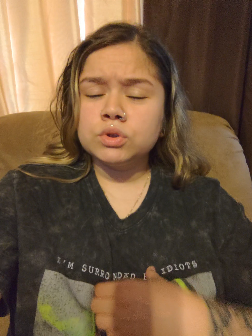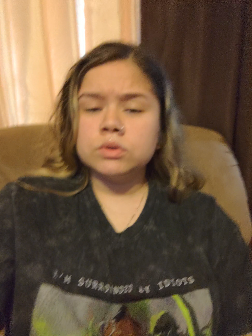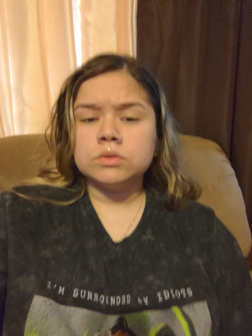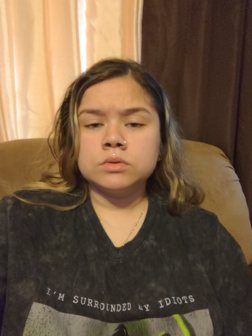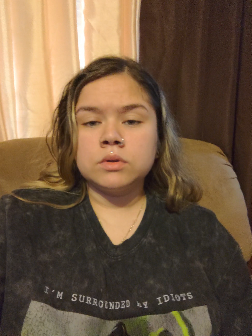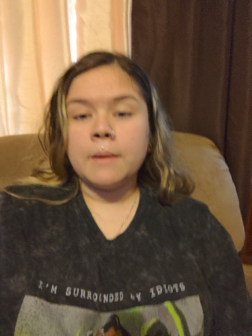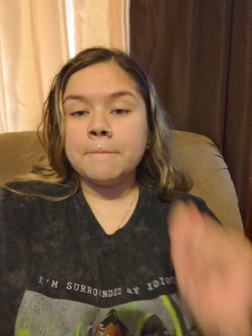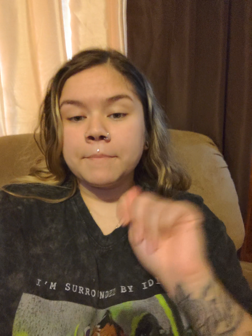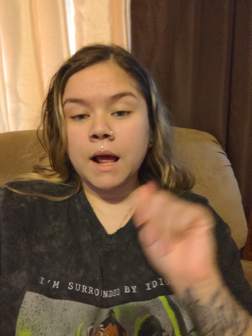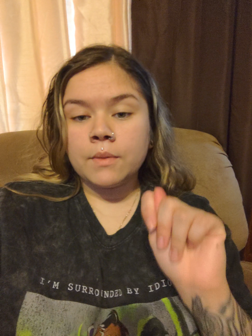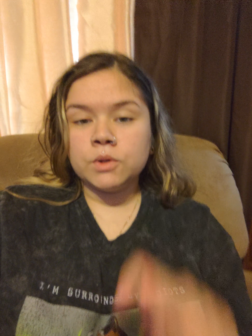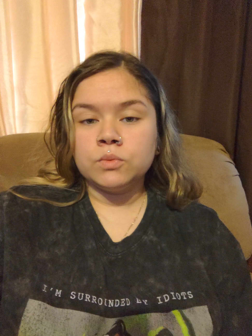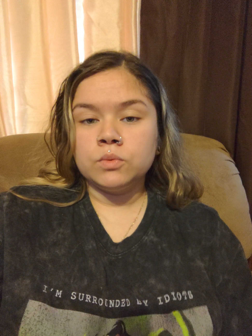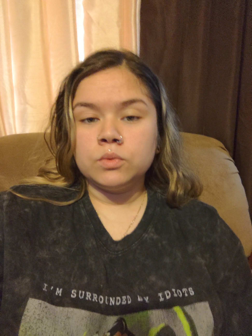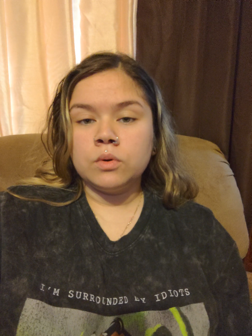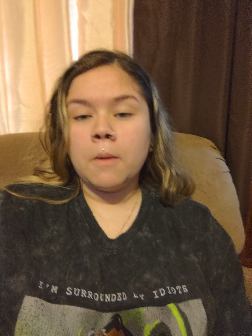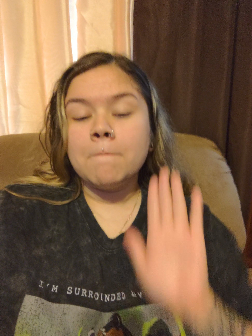bathroom